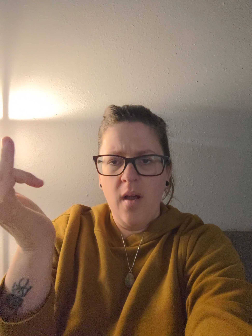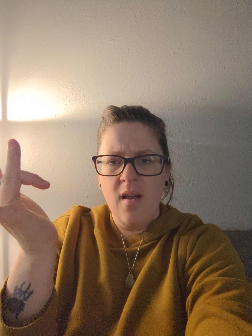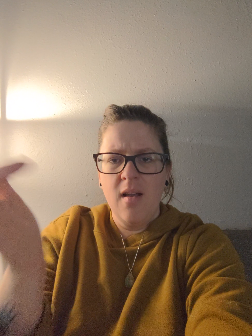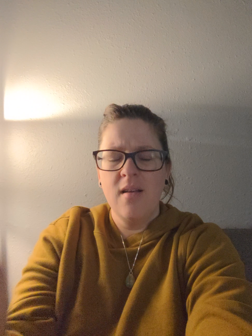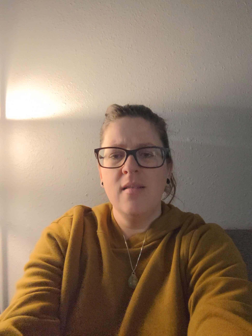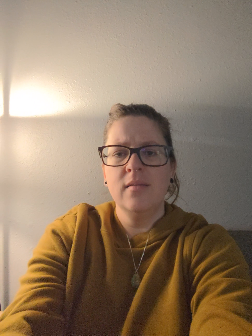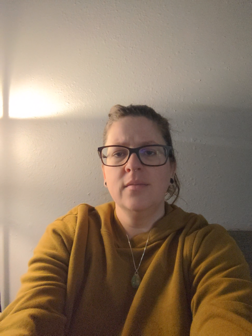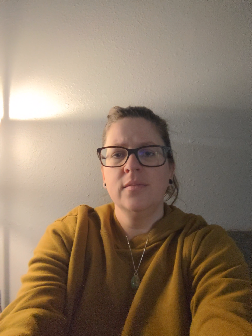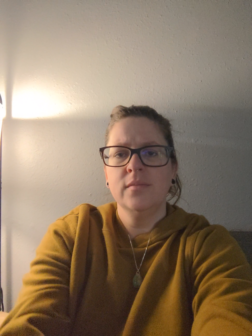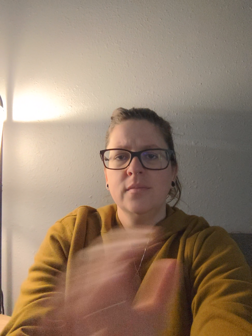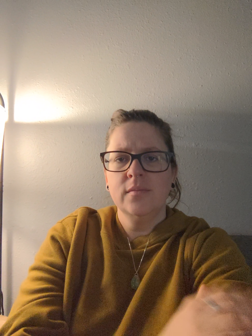why